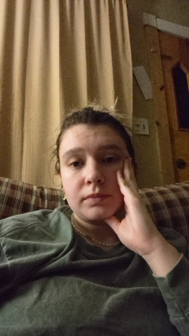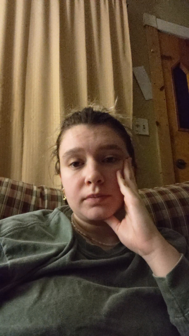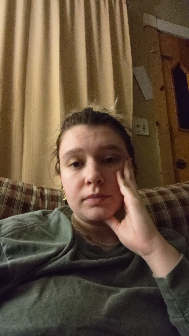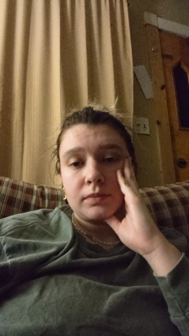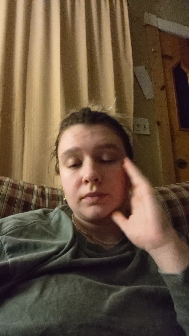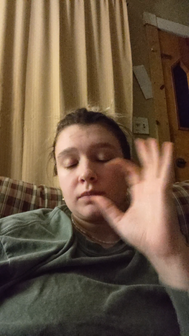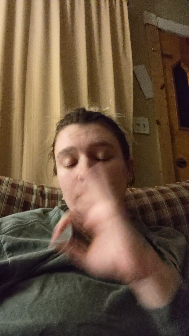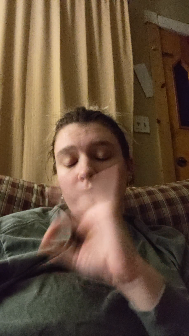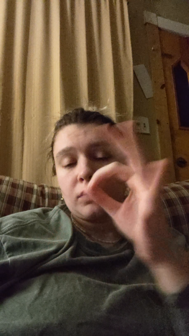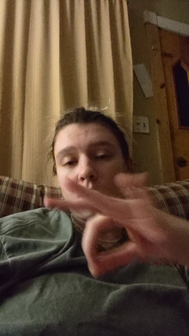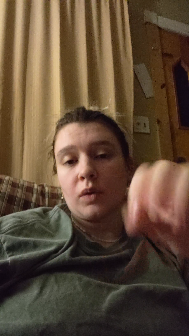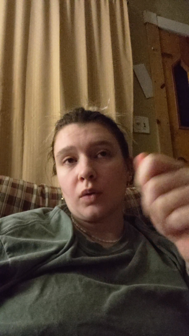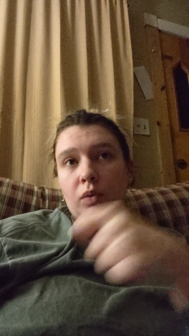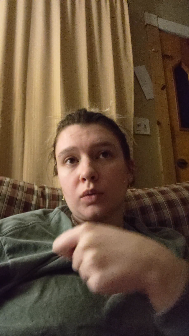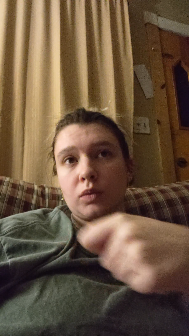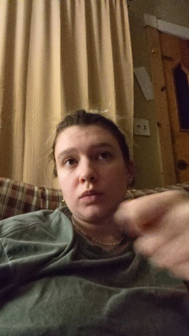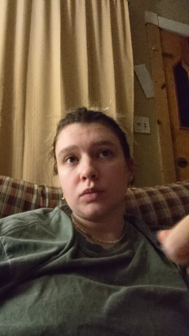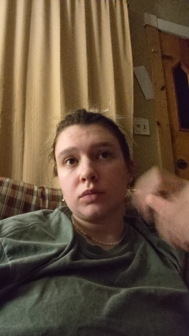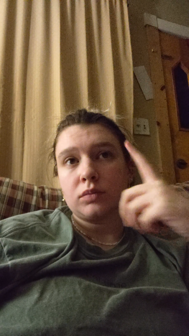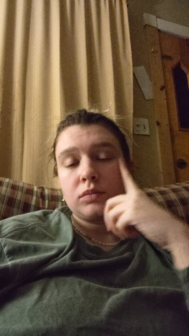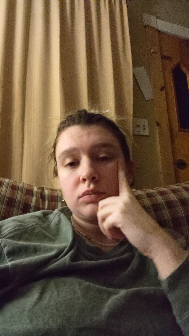hose